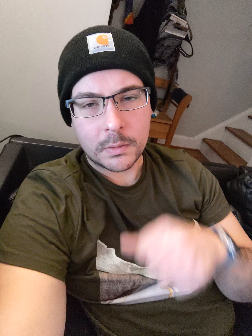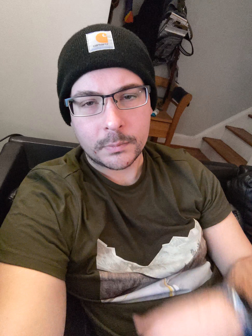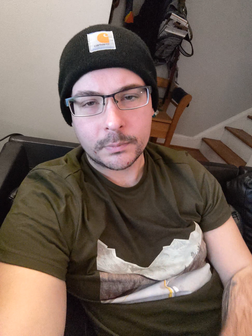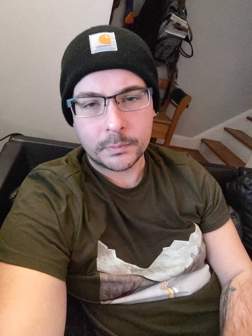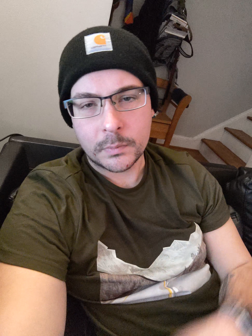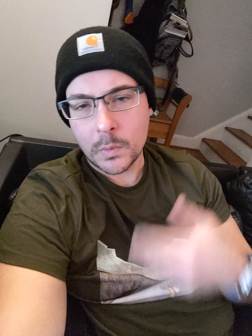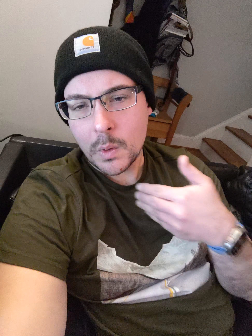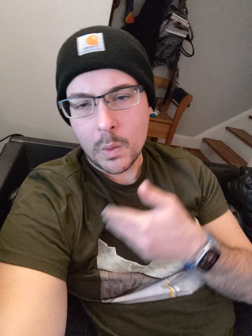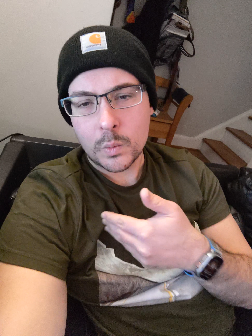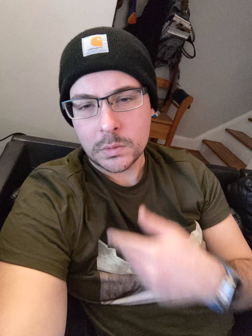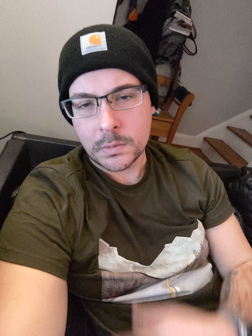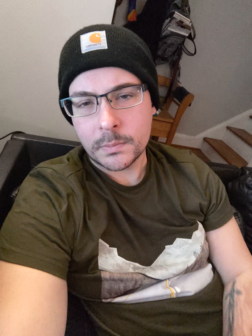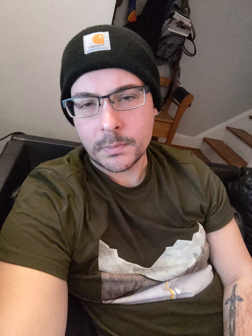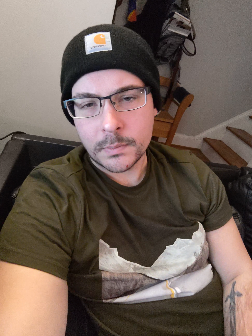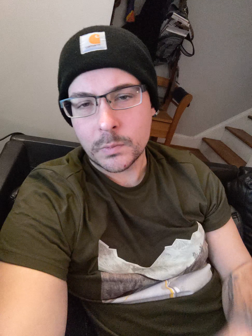close